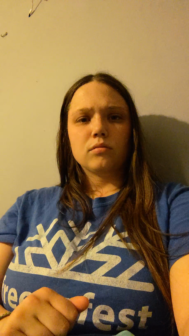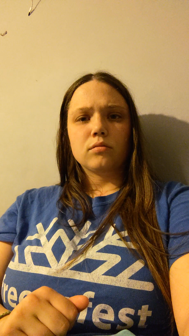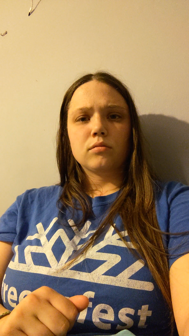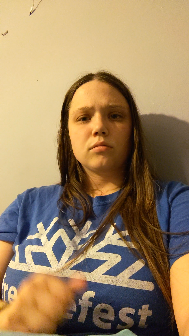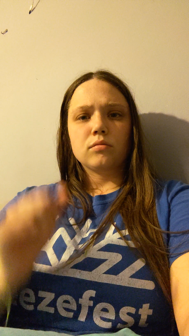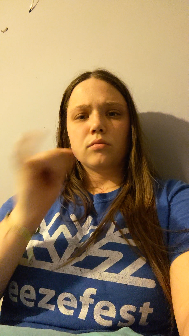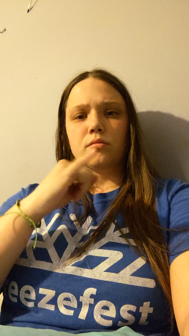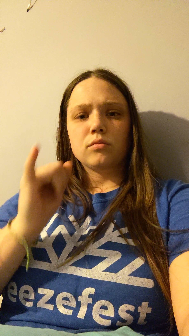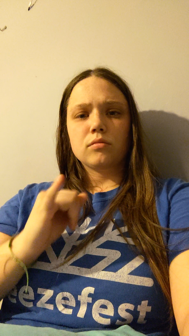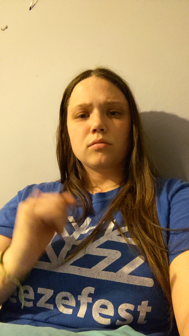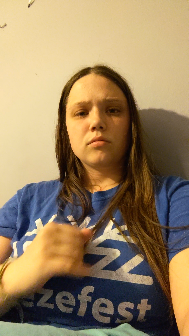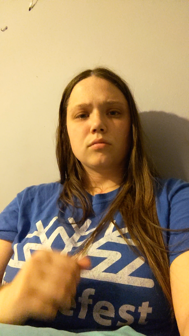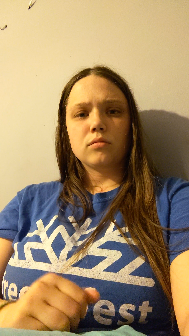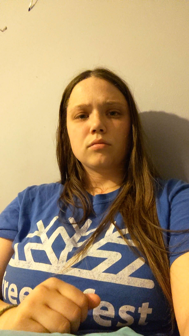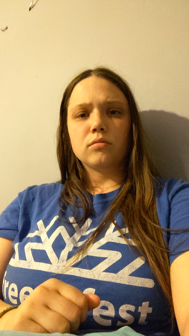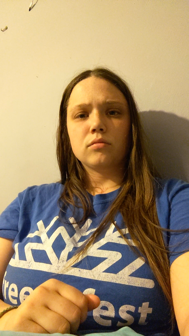draw